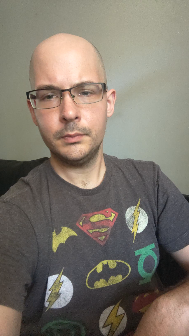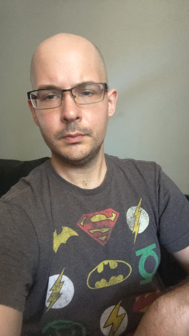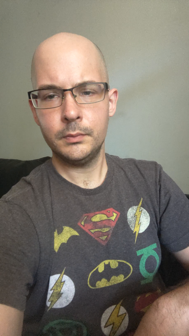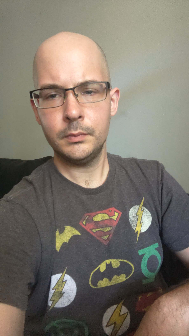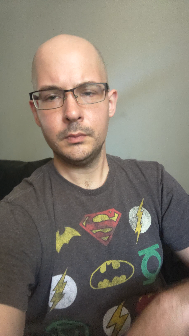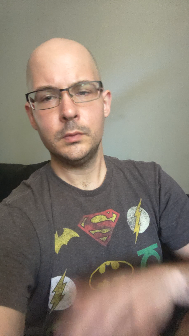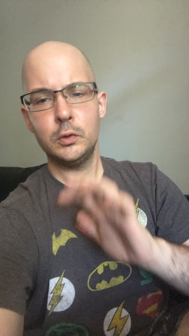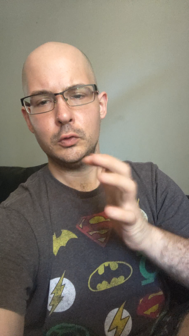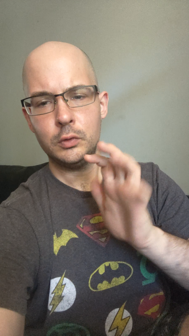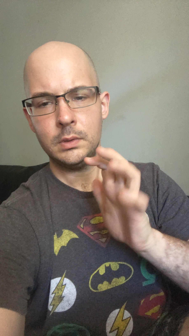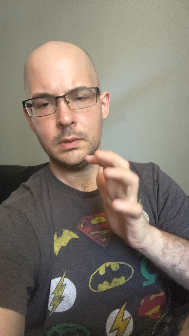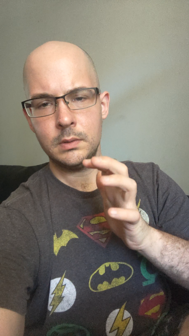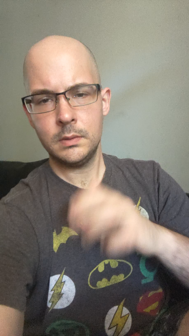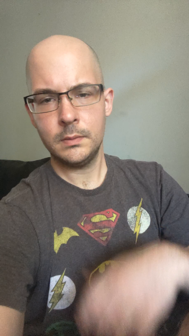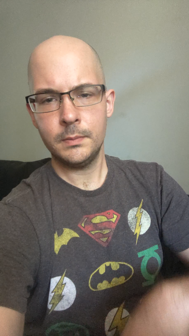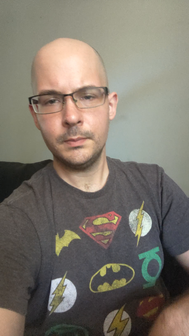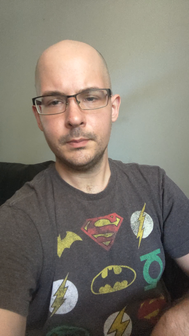cheese